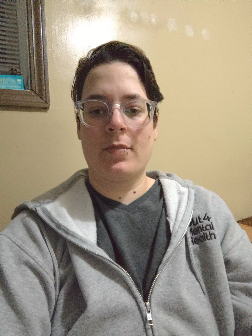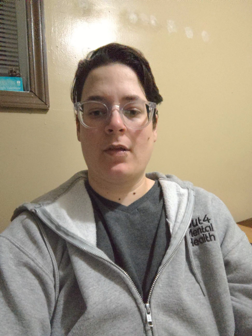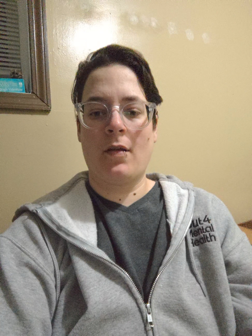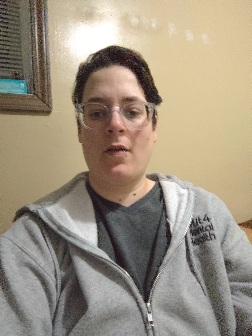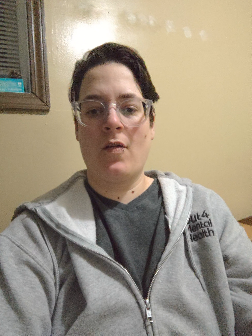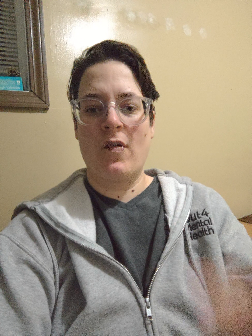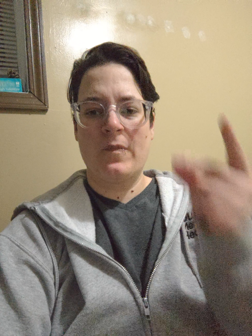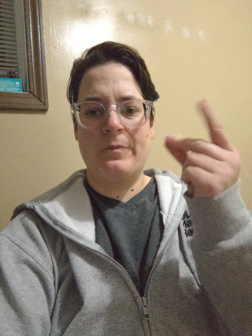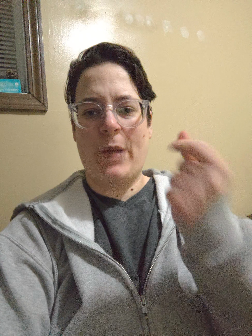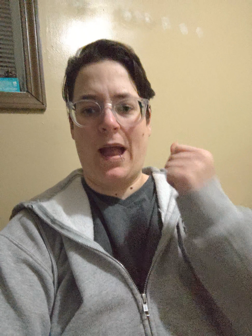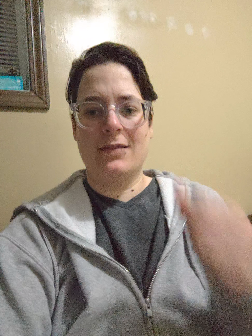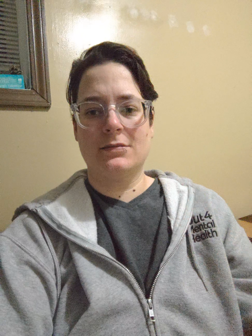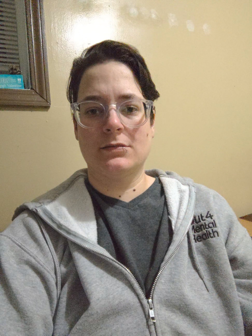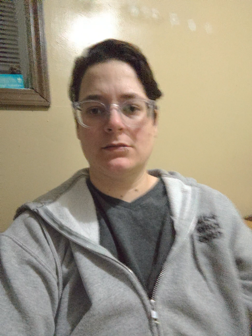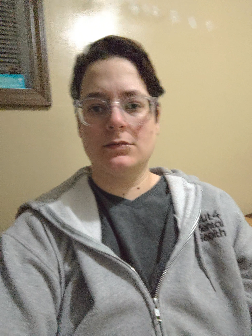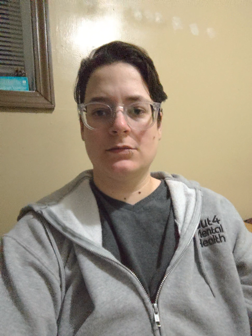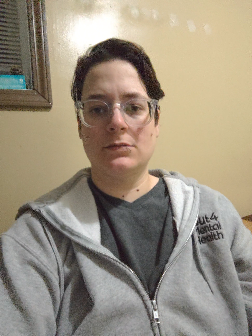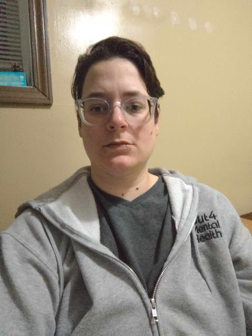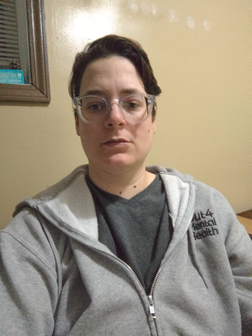fast